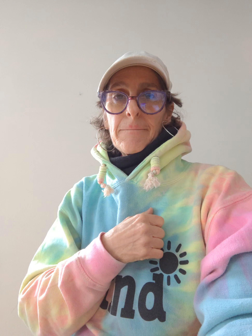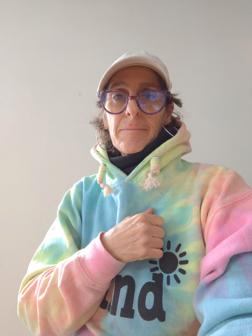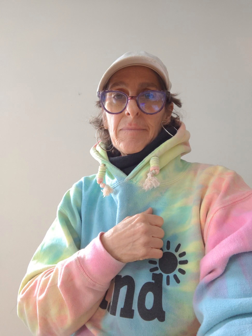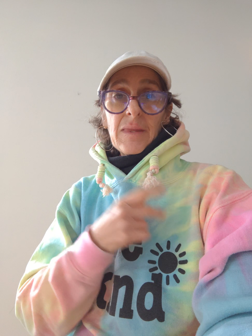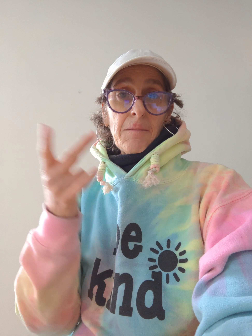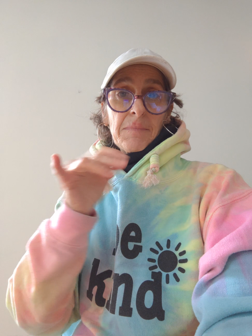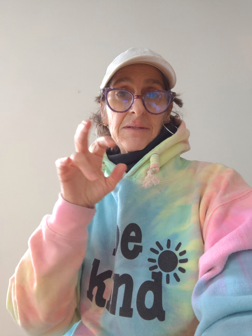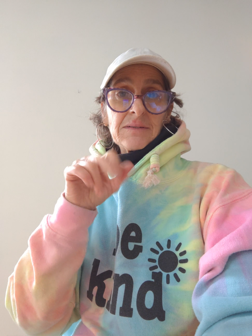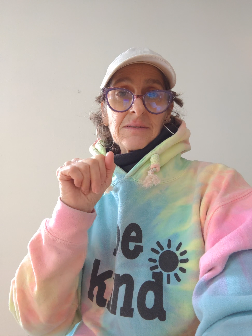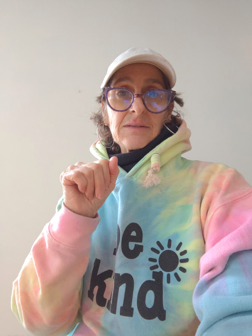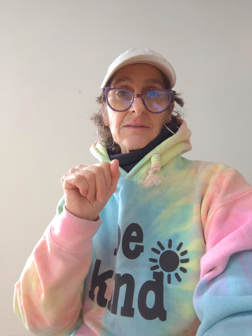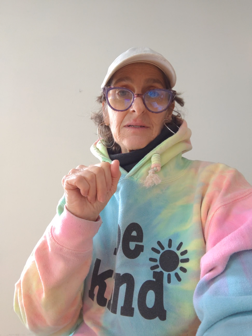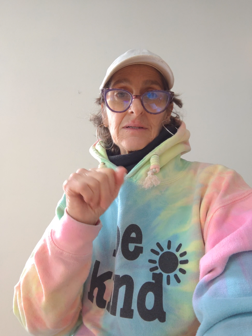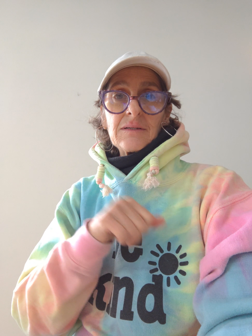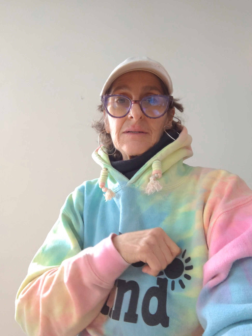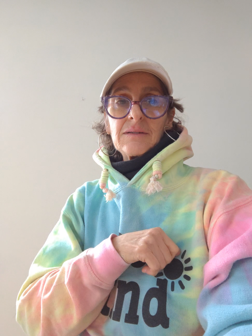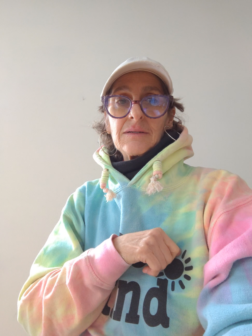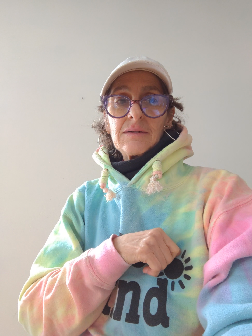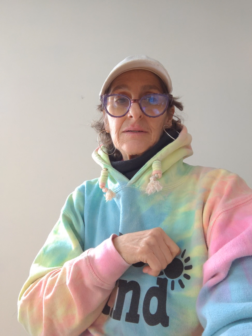pizza